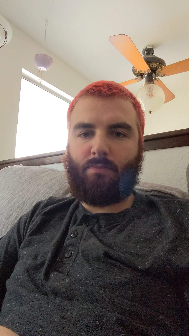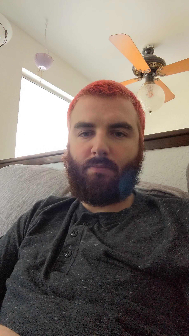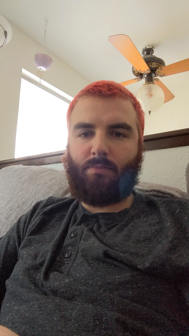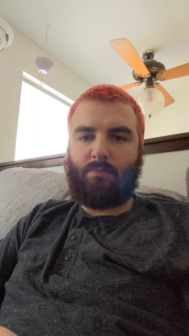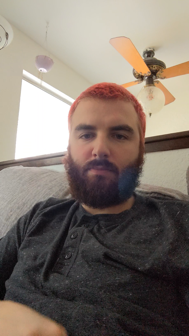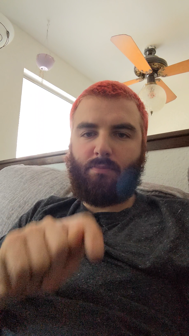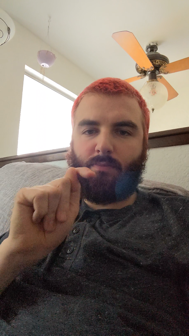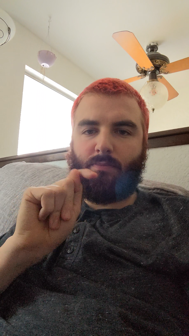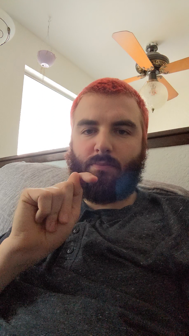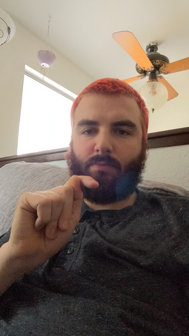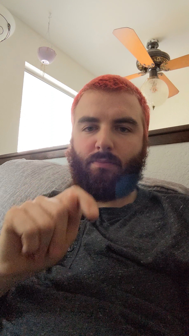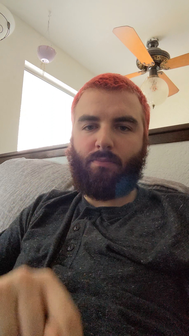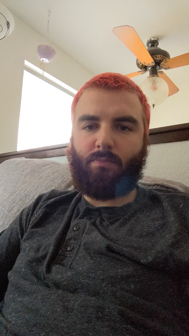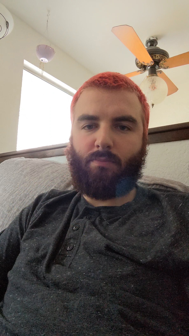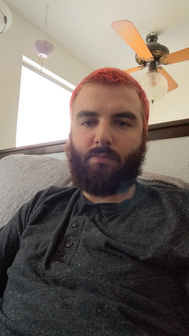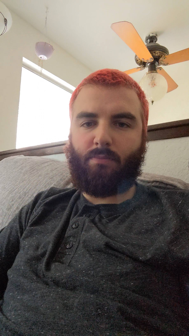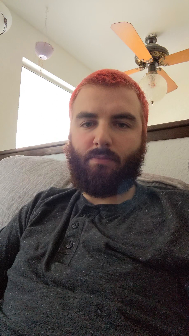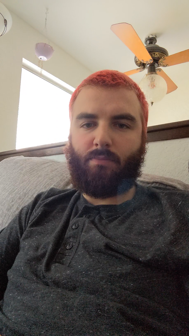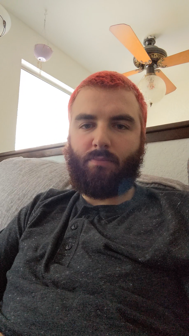bathroom